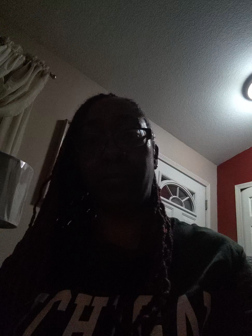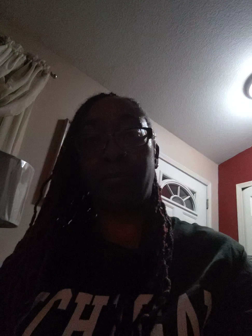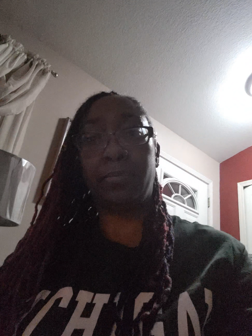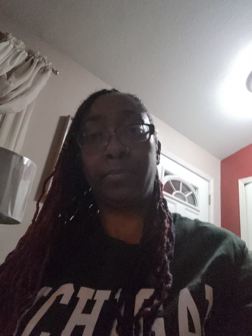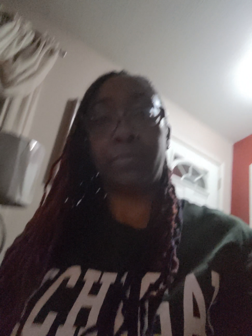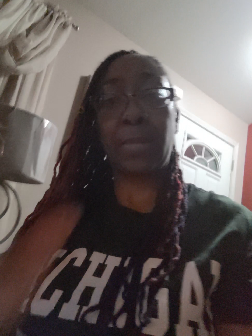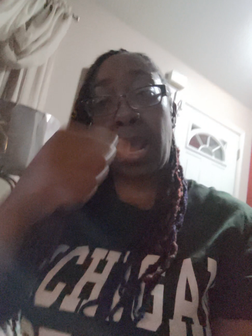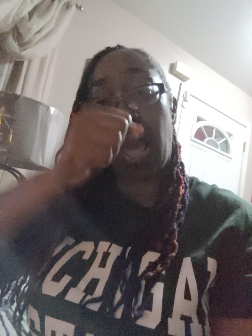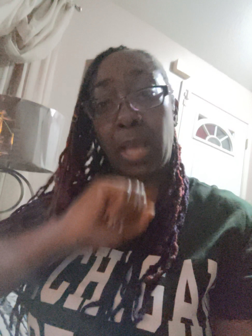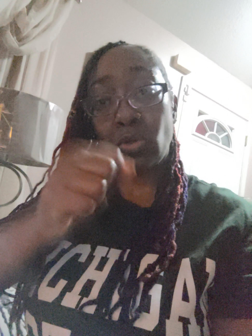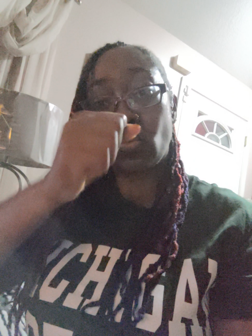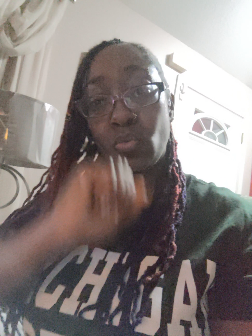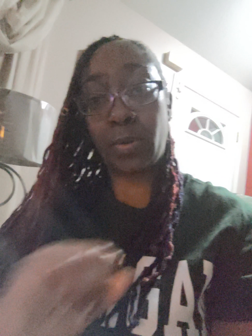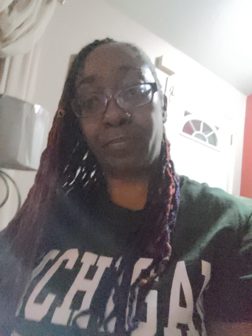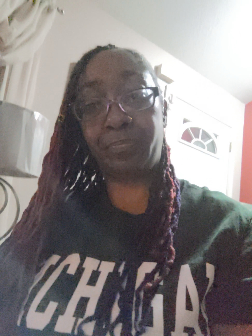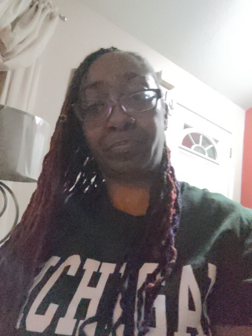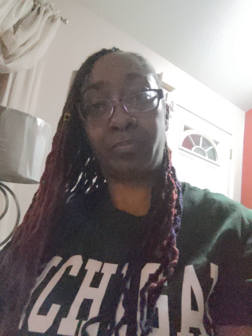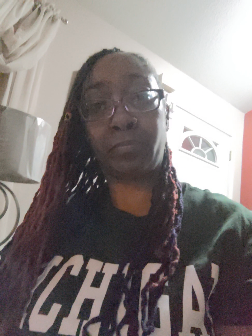ice cream